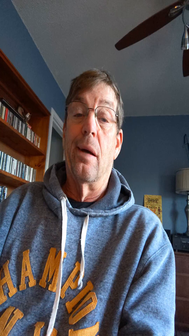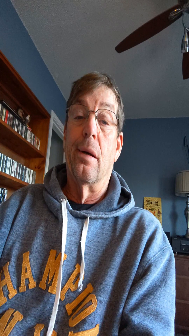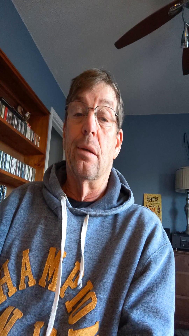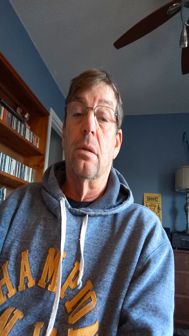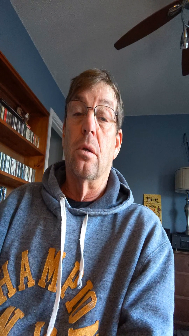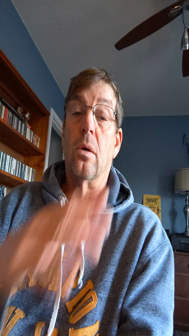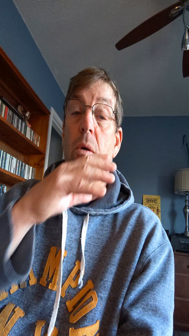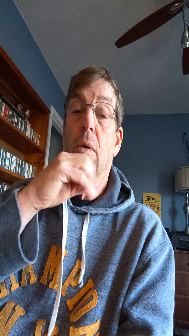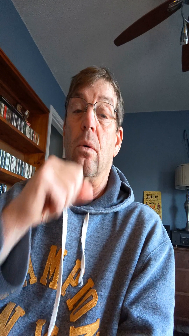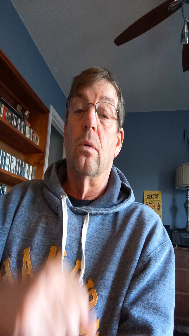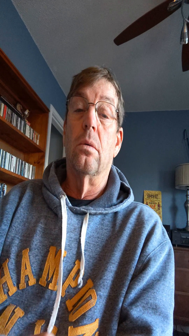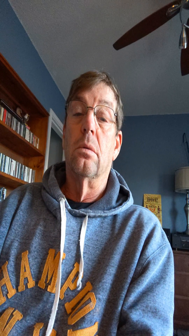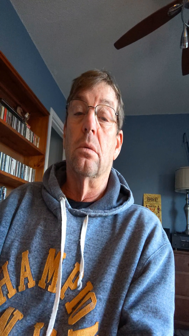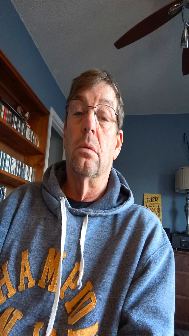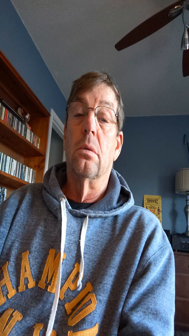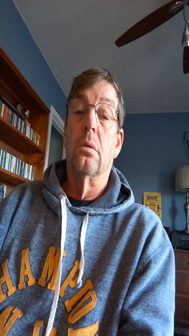old